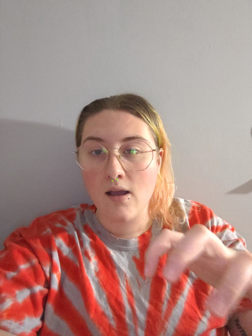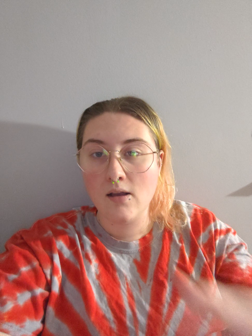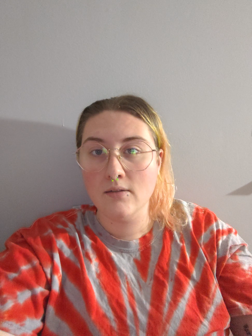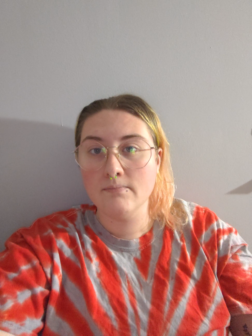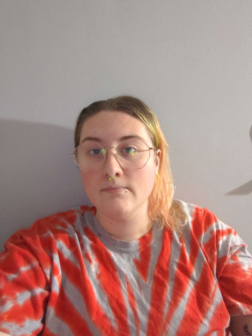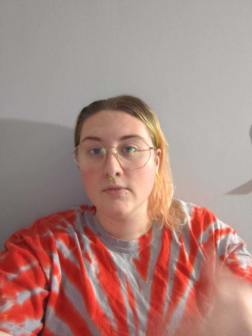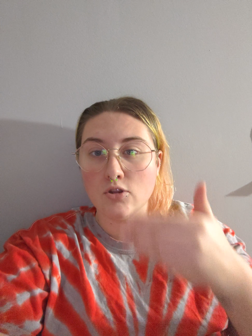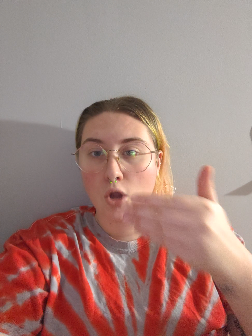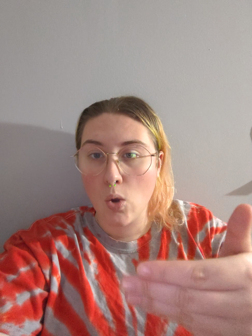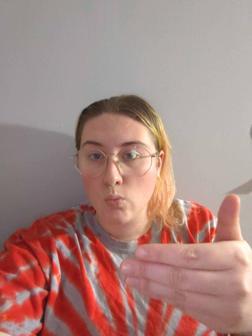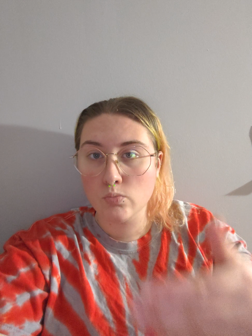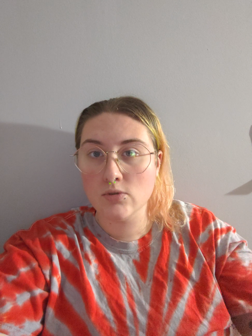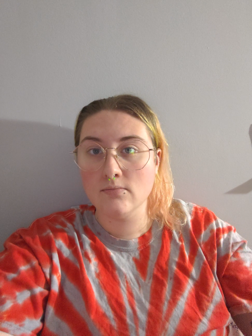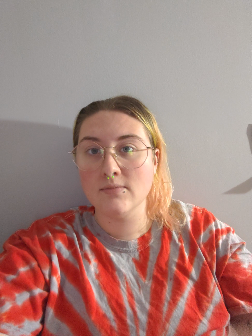close